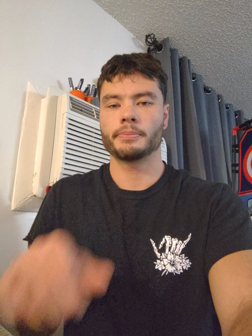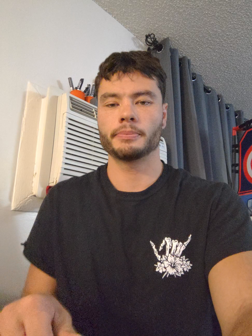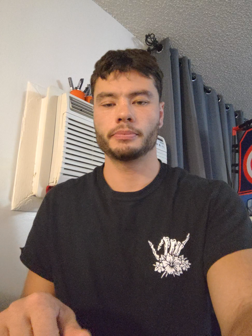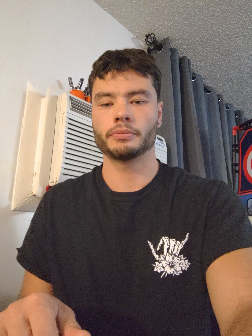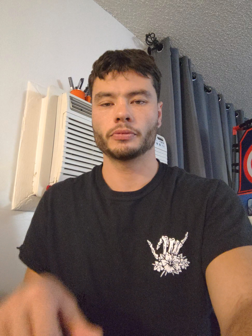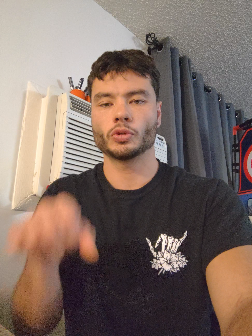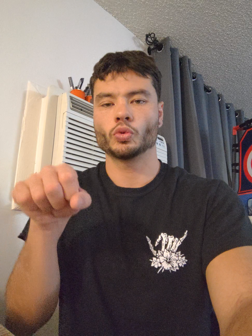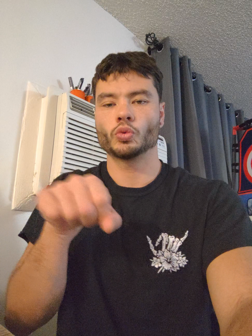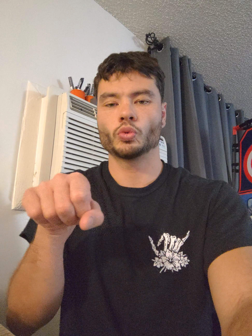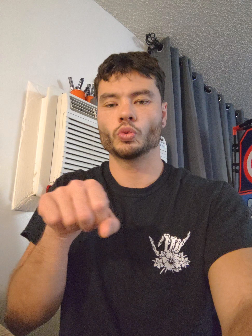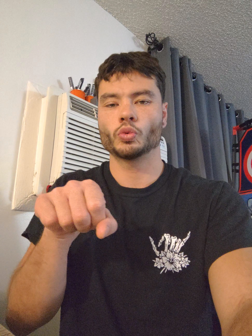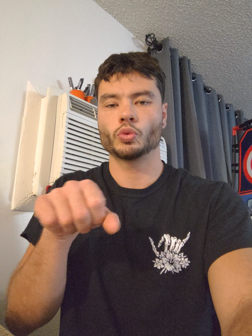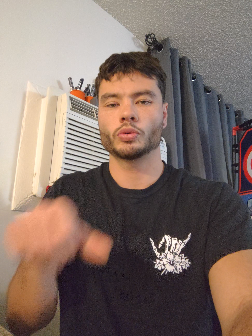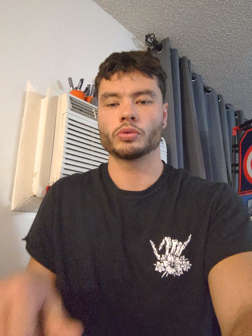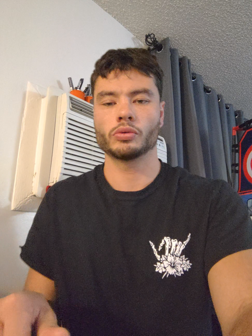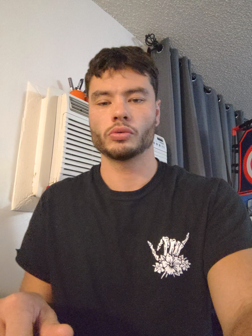shoe